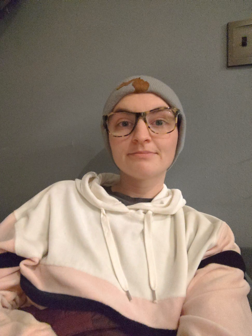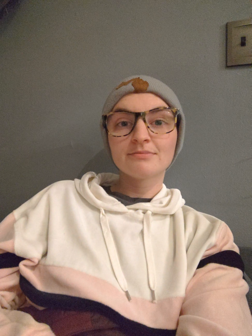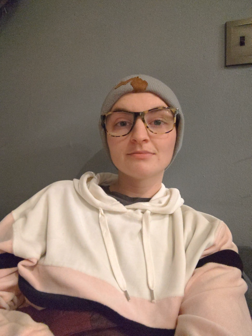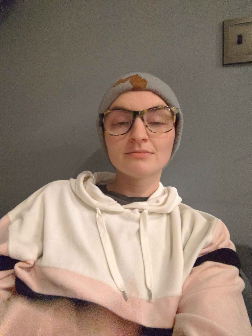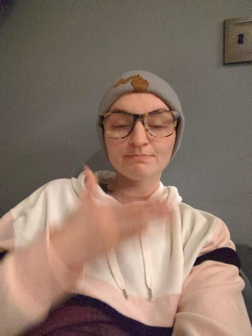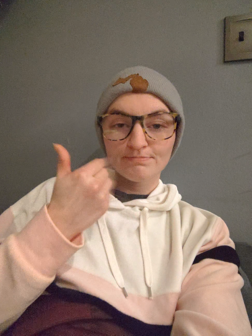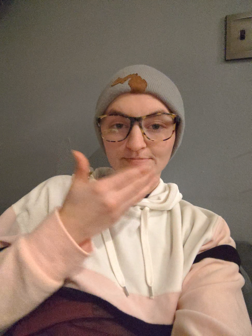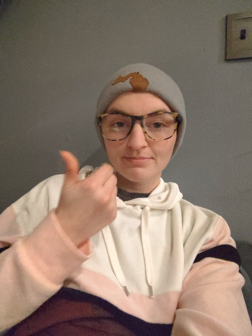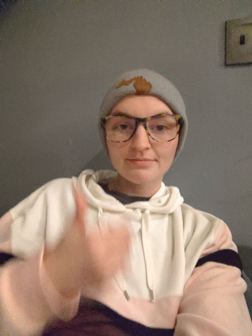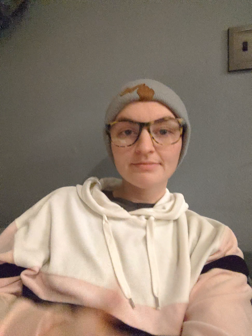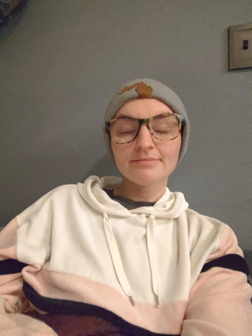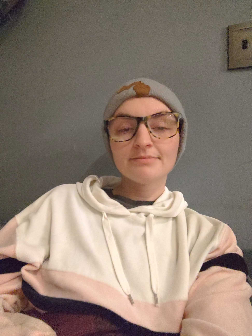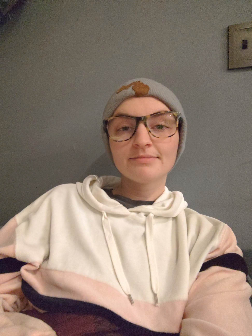napkin